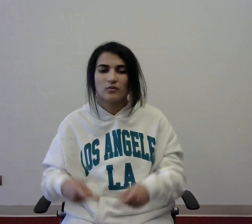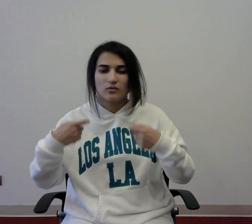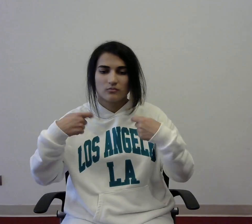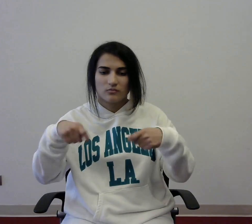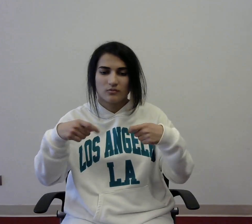satıcı